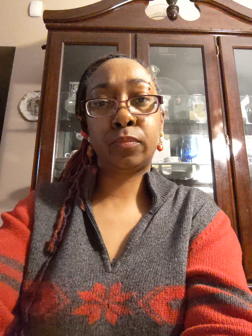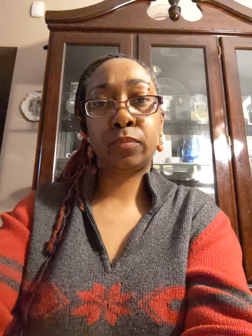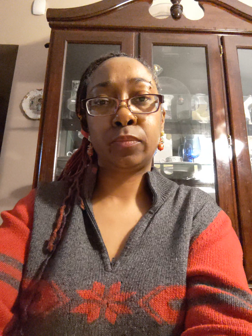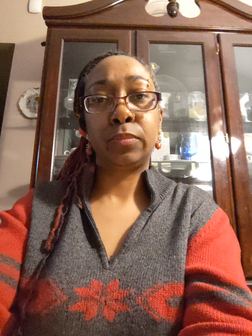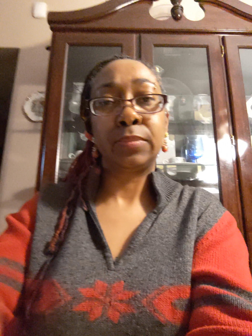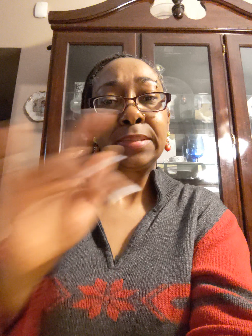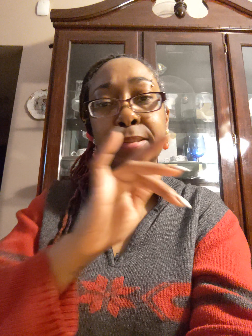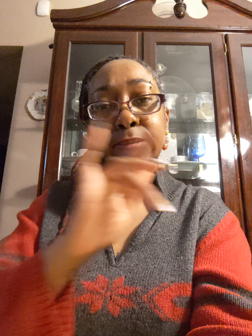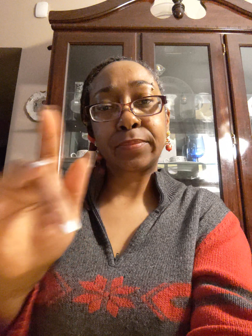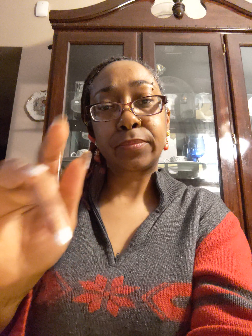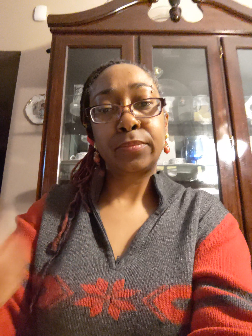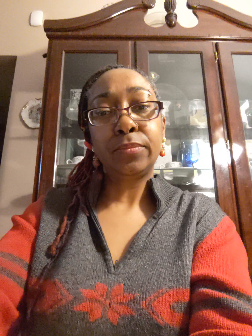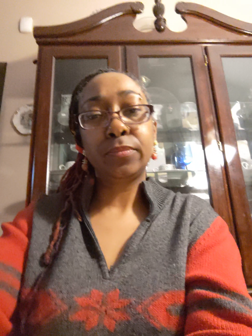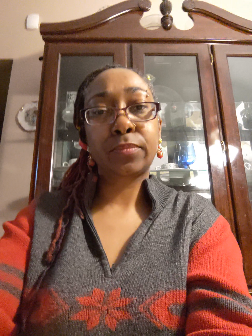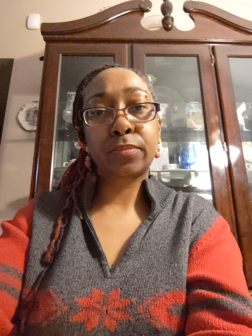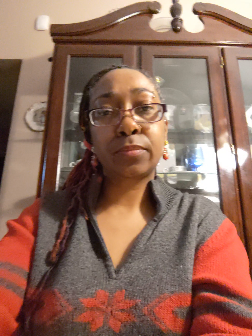empty